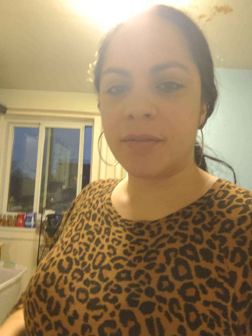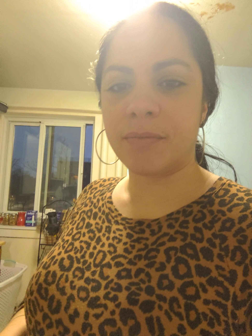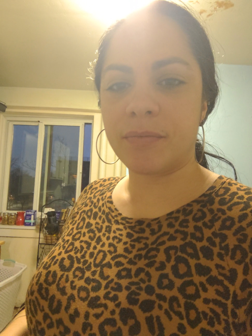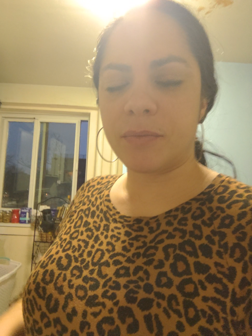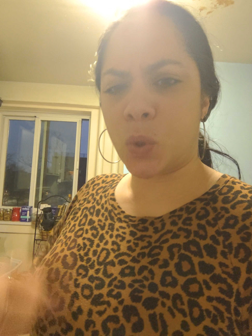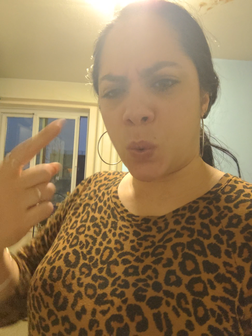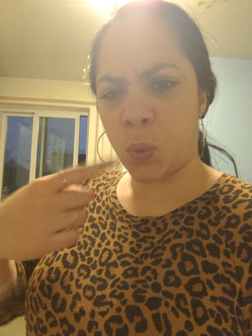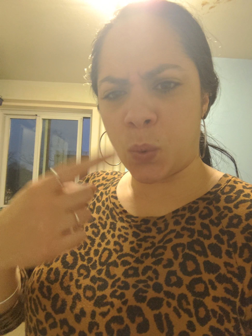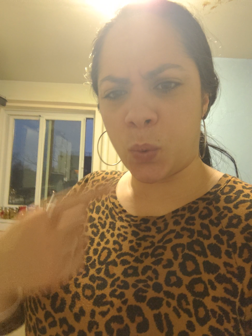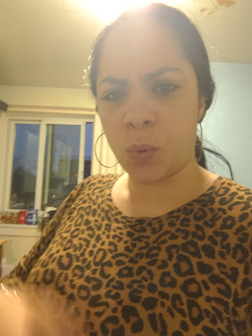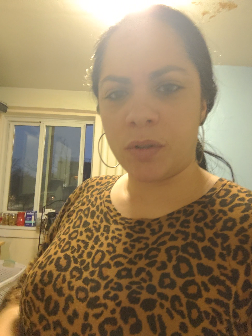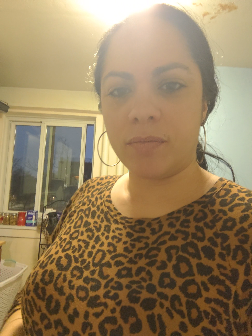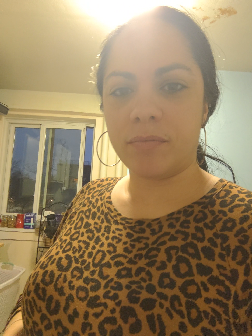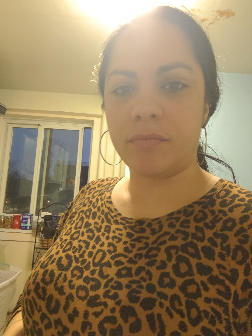who